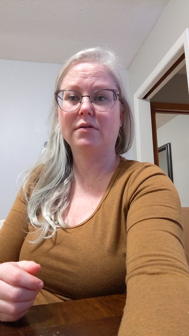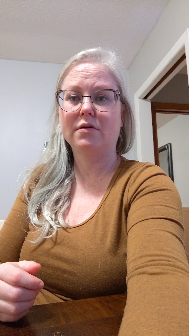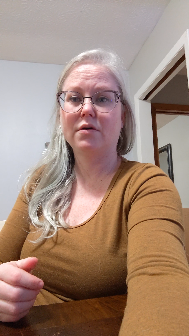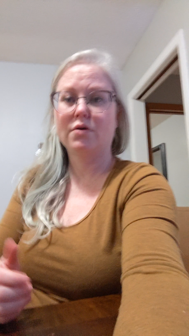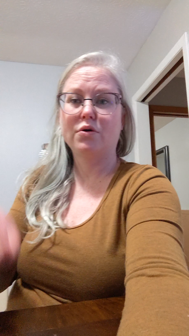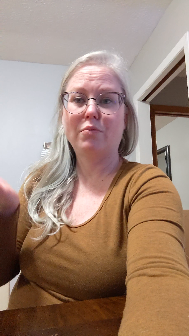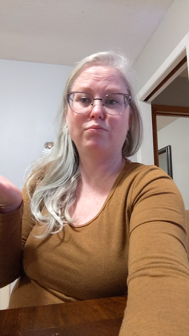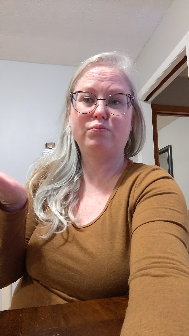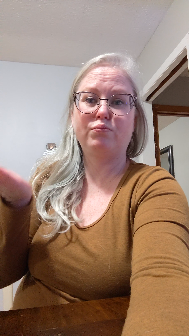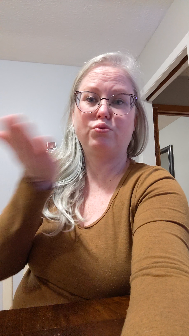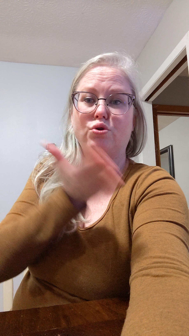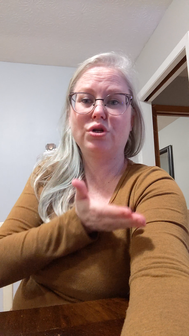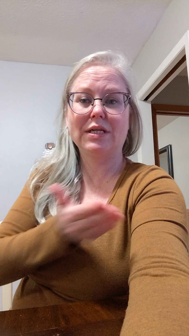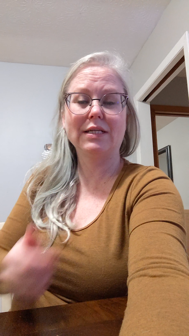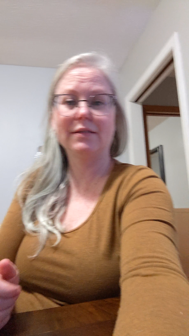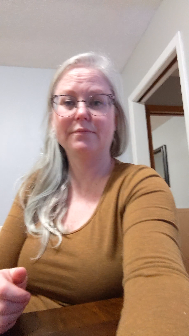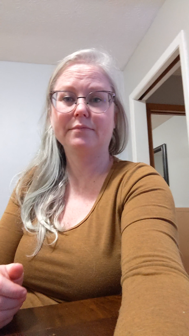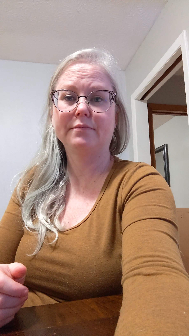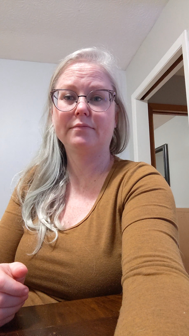bring